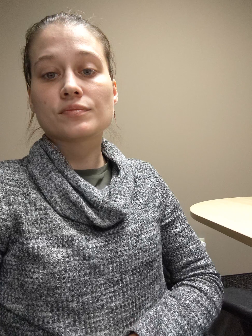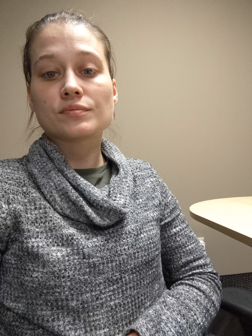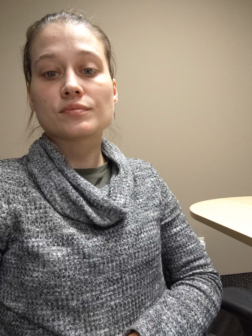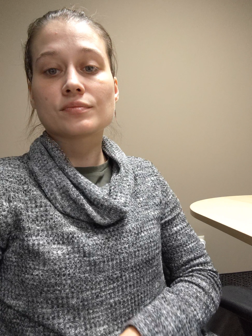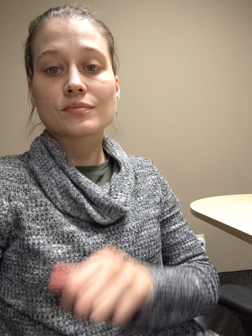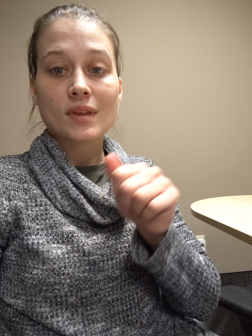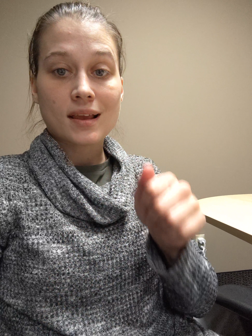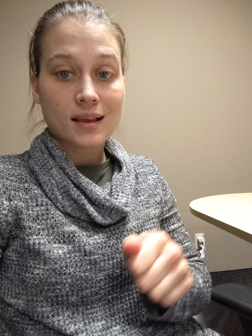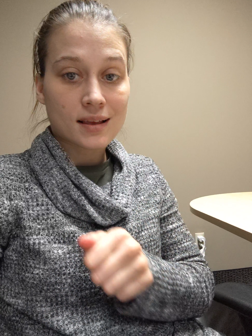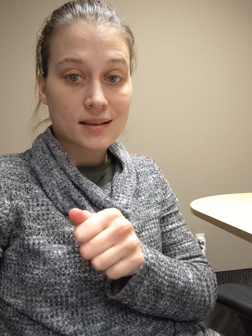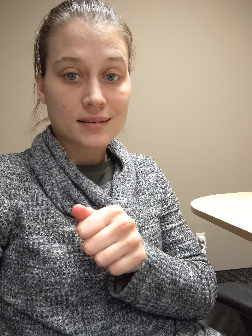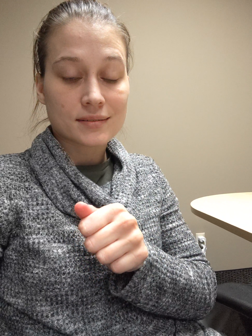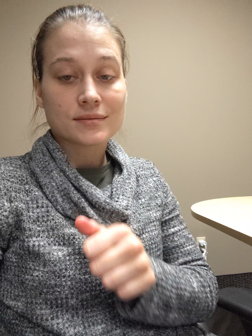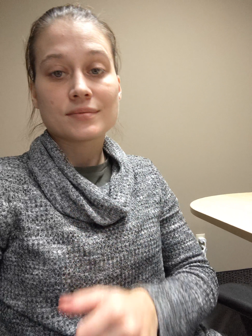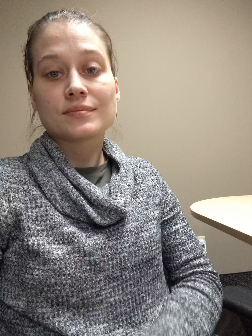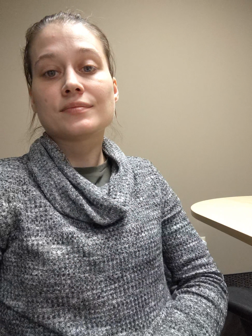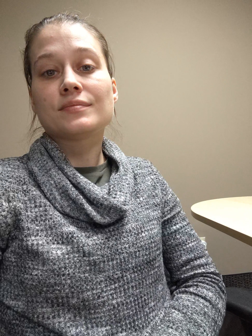hide